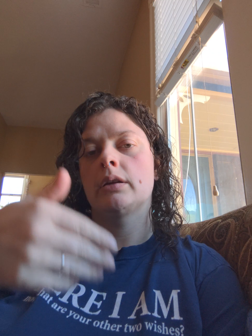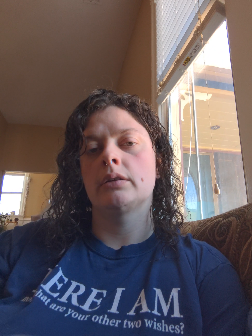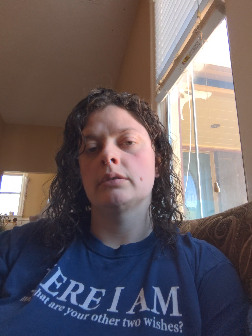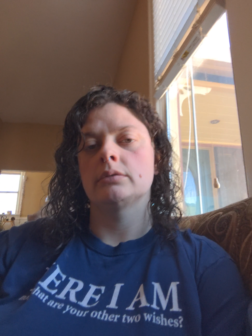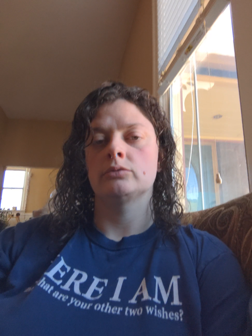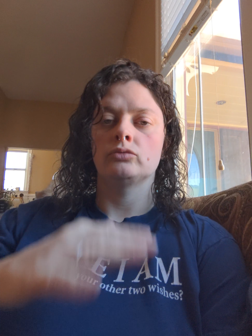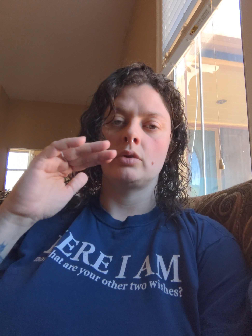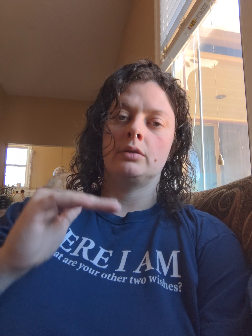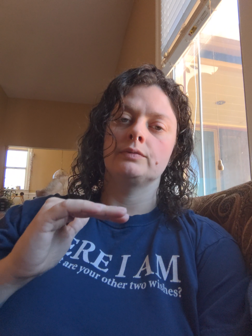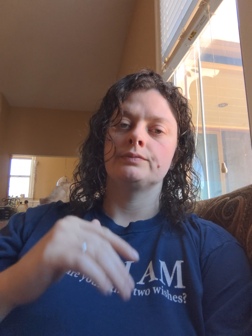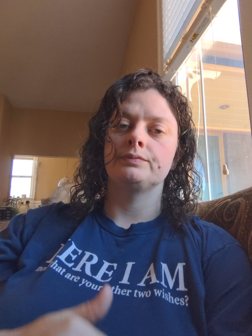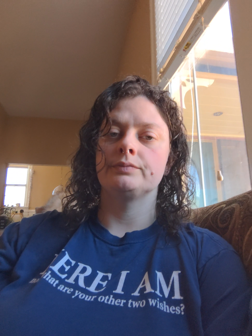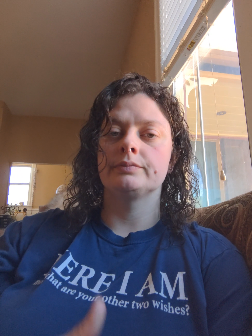child